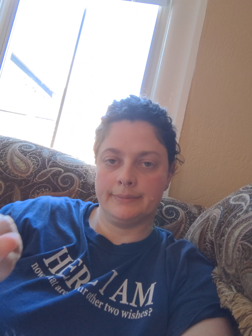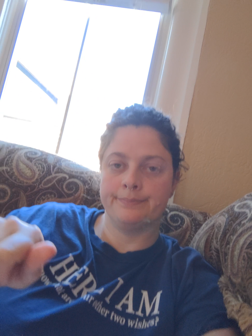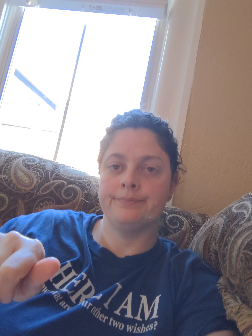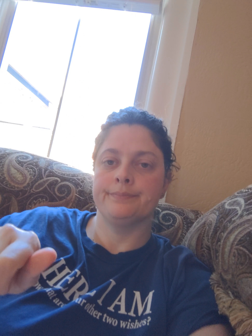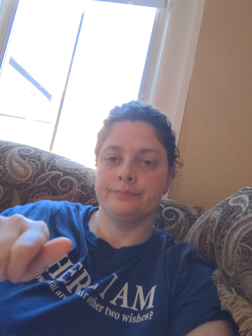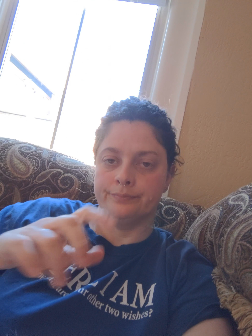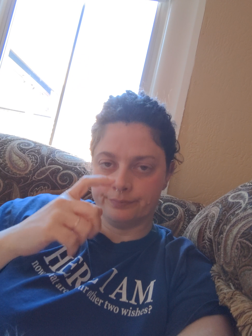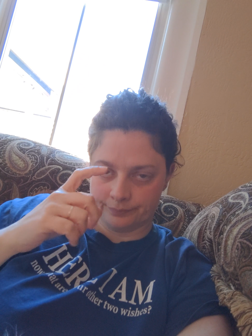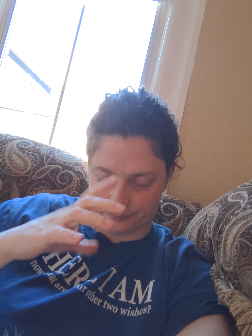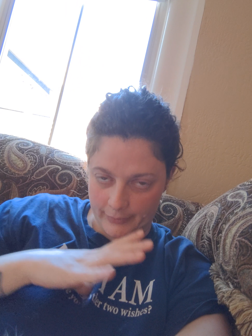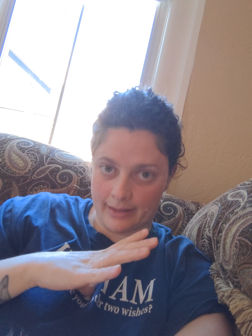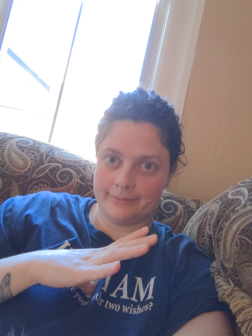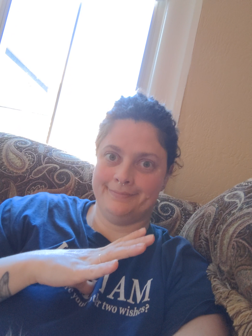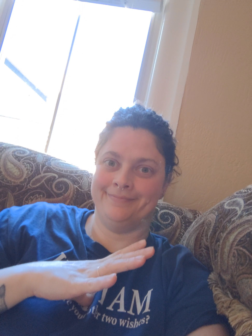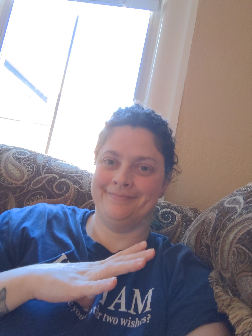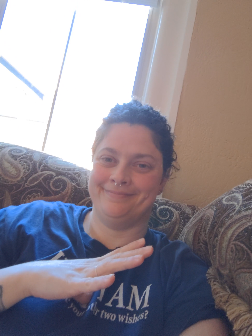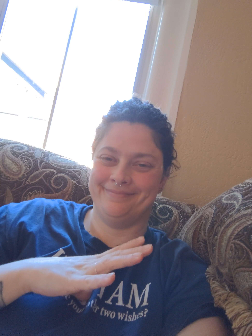fine